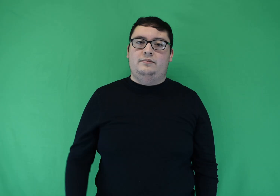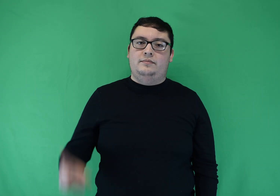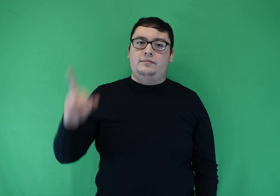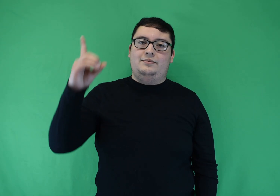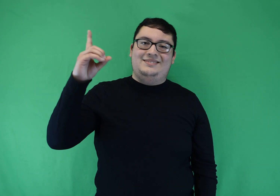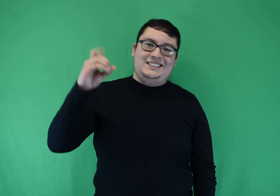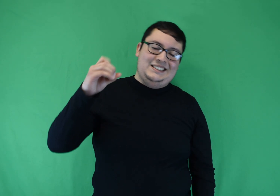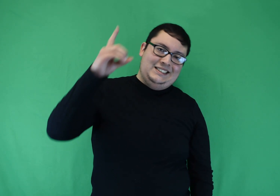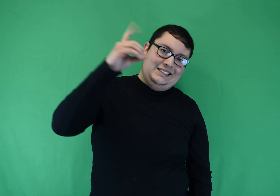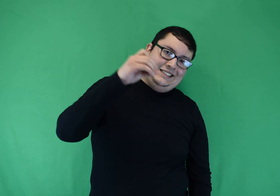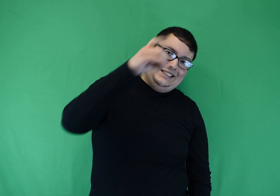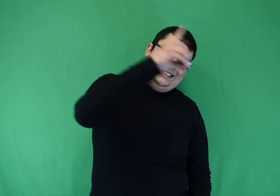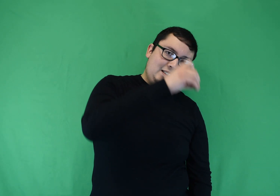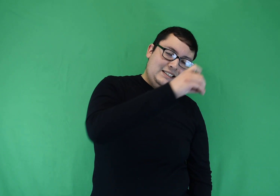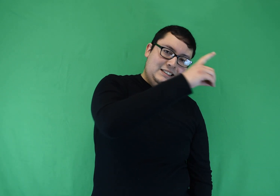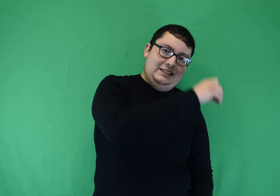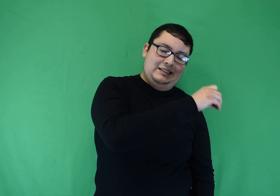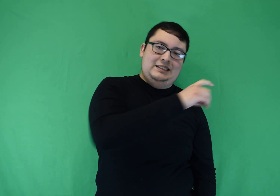difícil